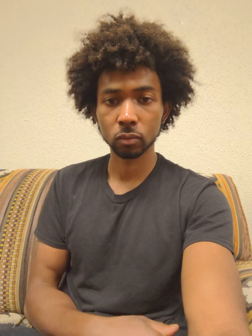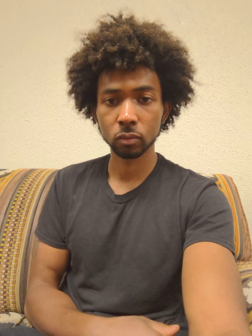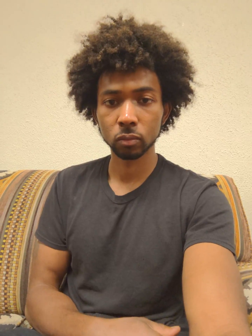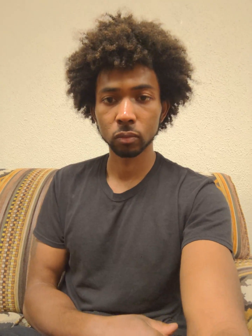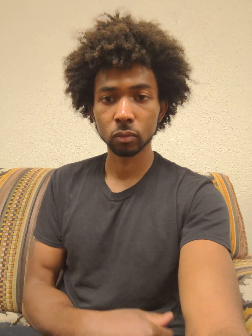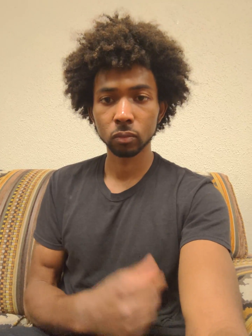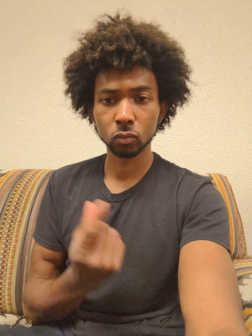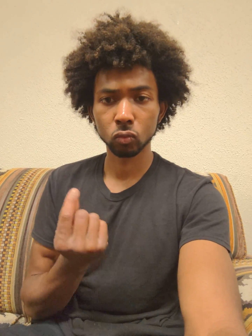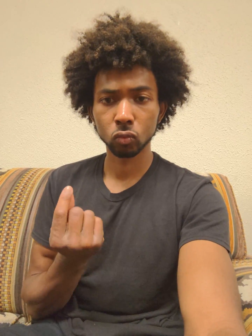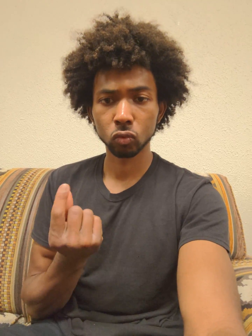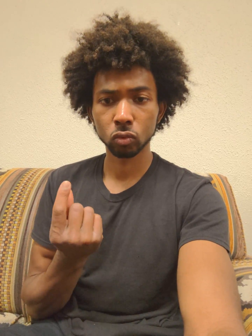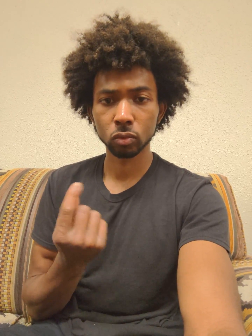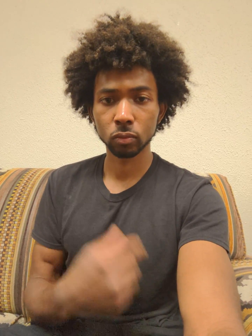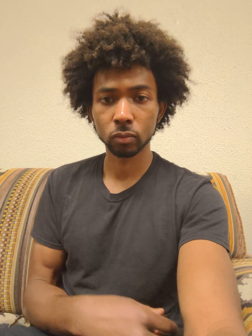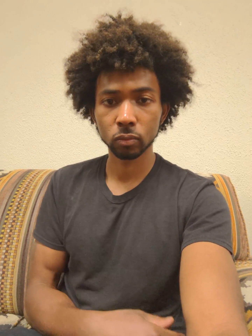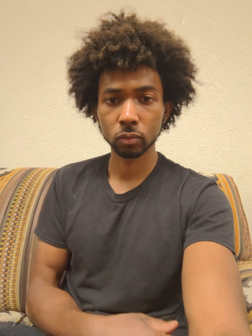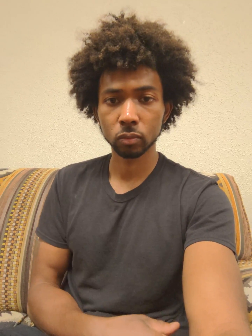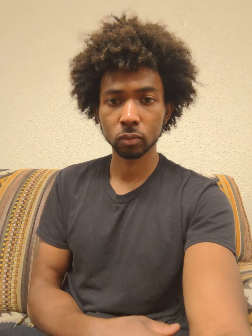do